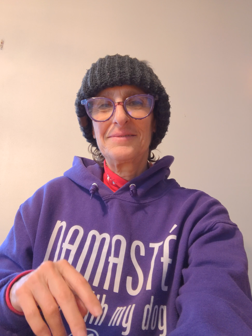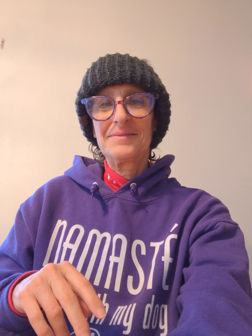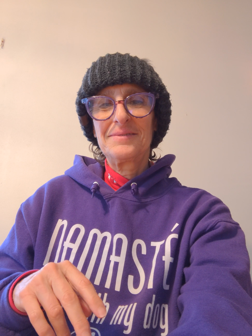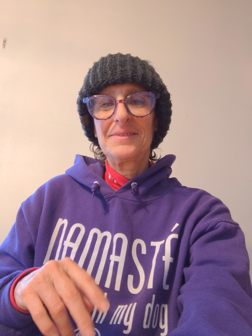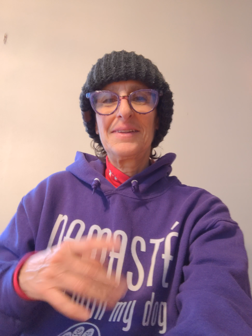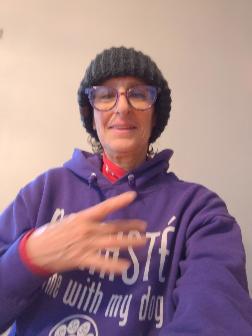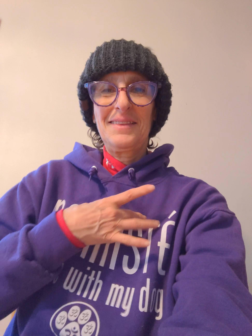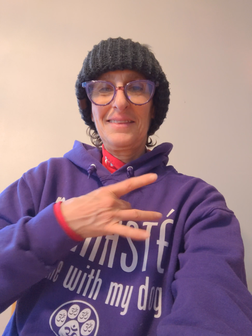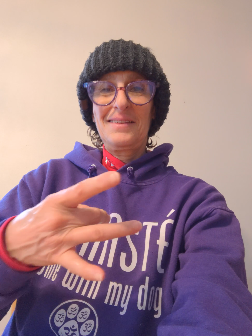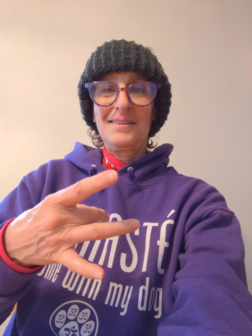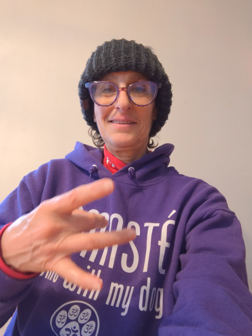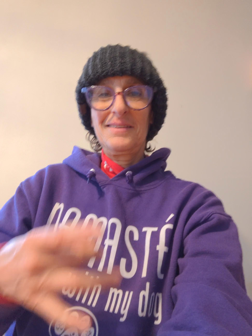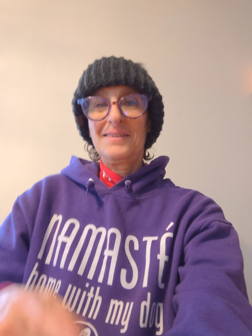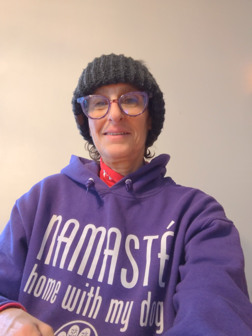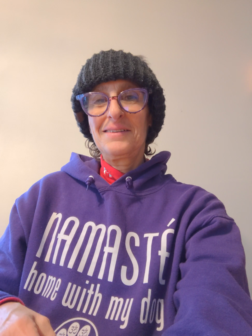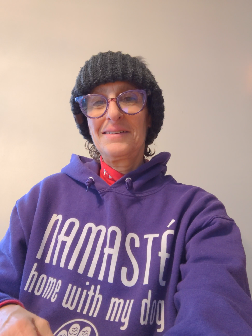like